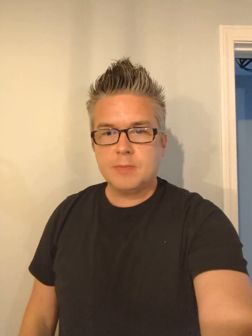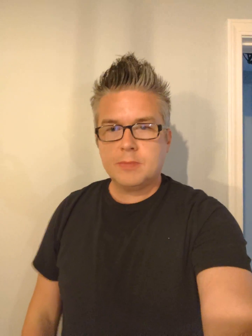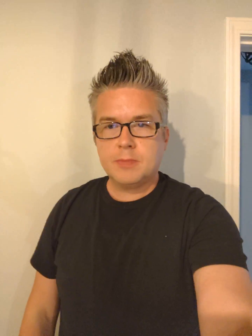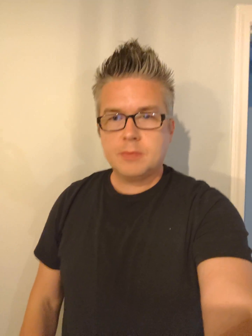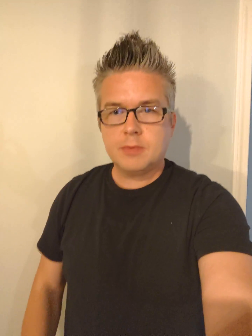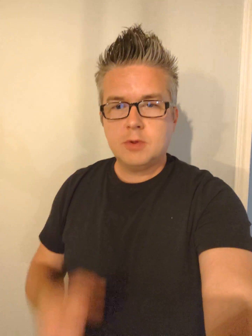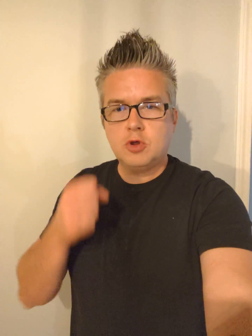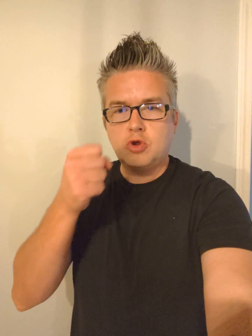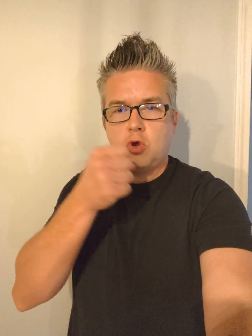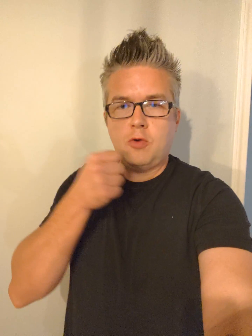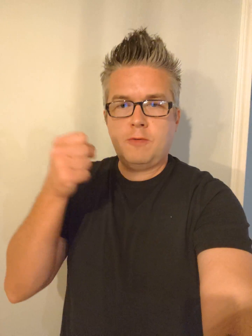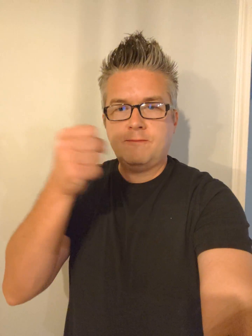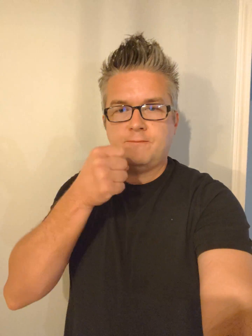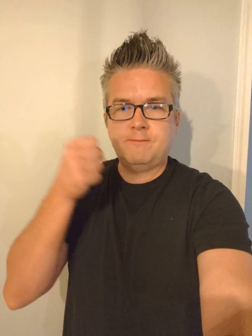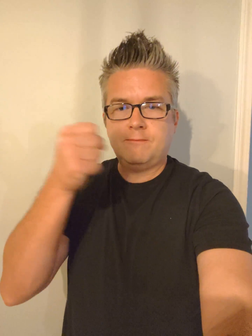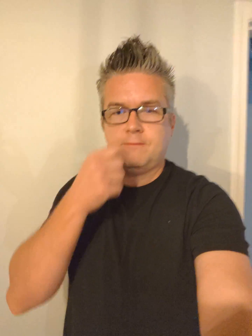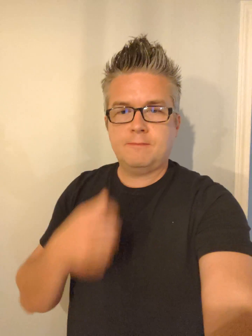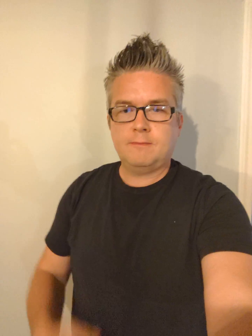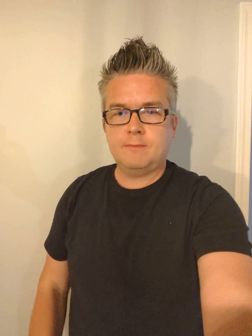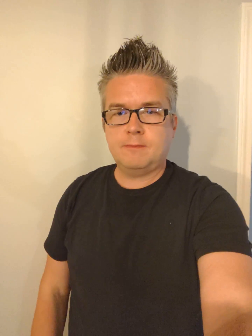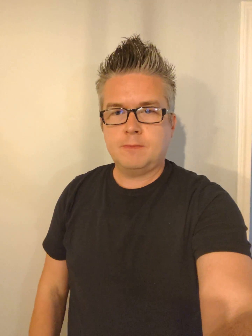coffee